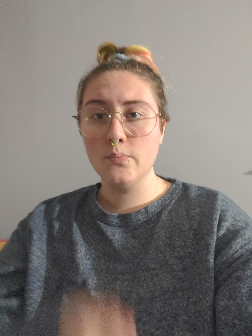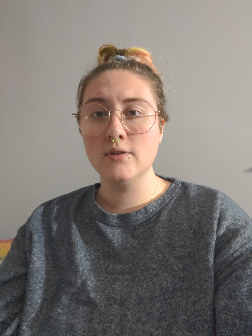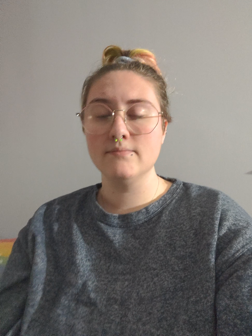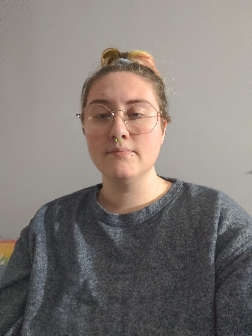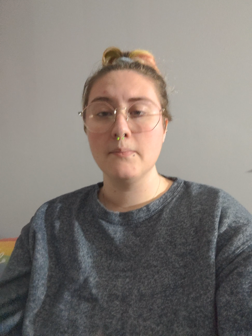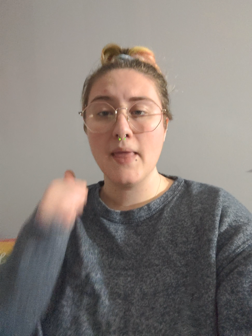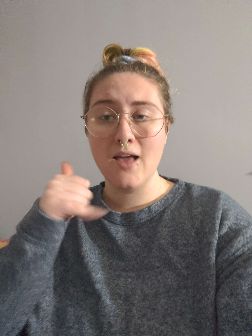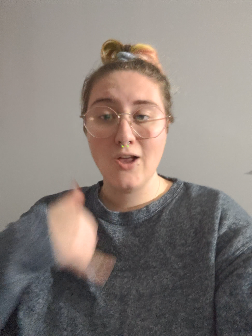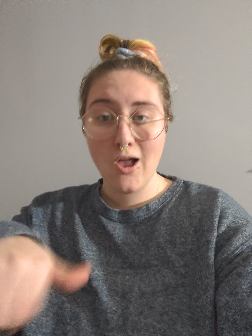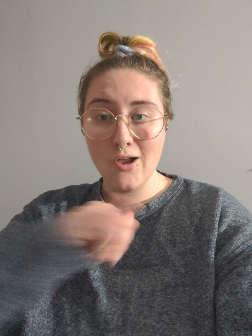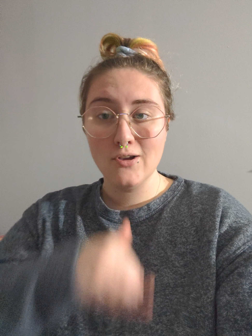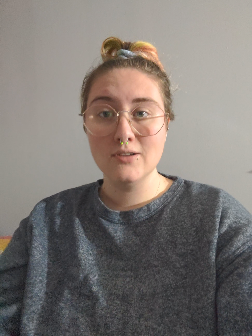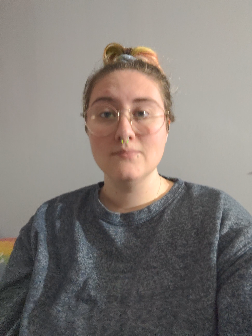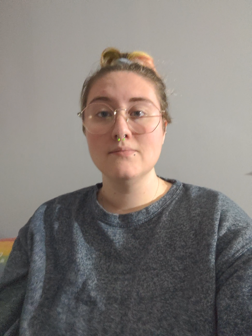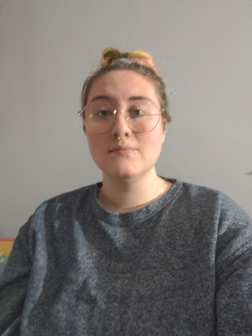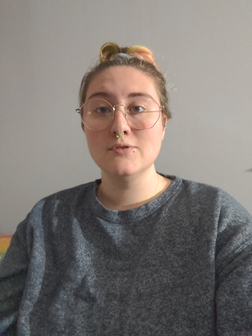backyard